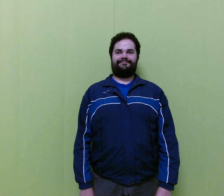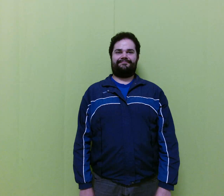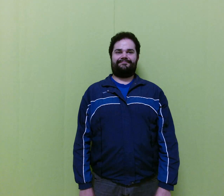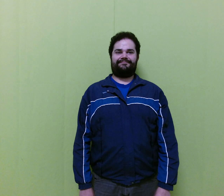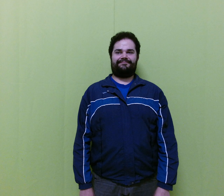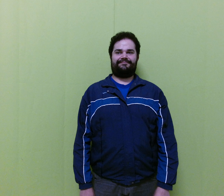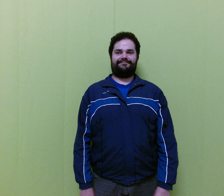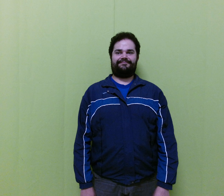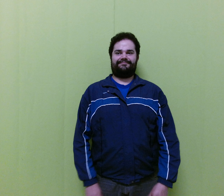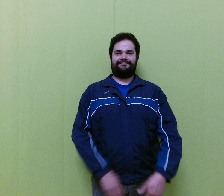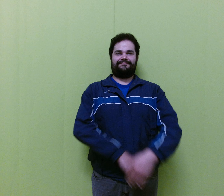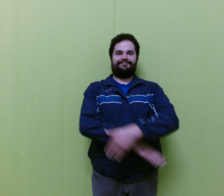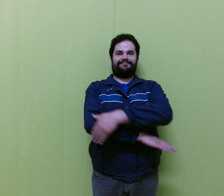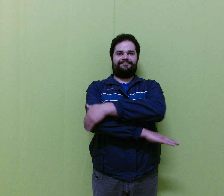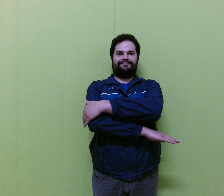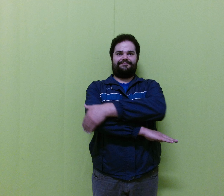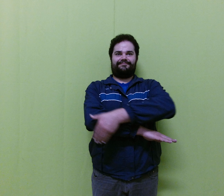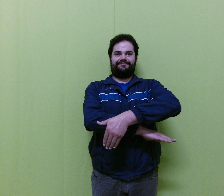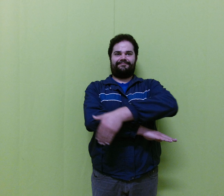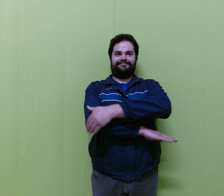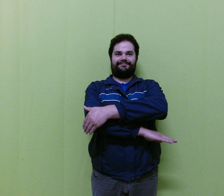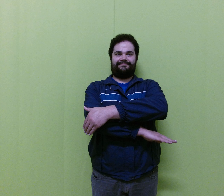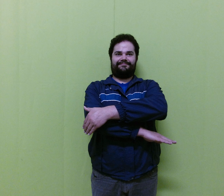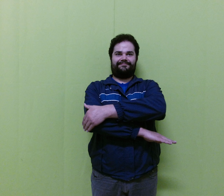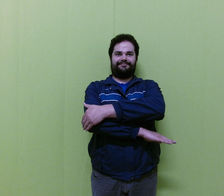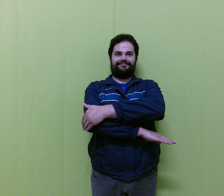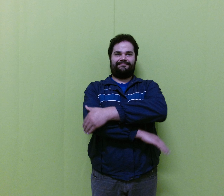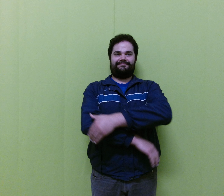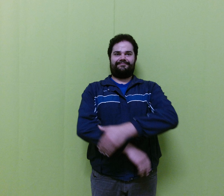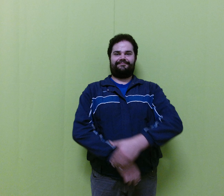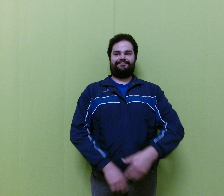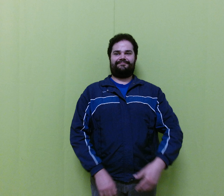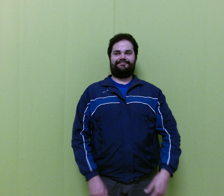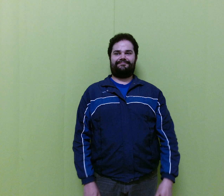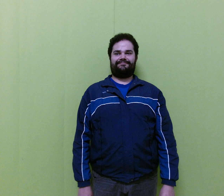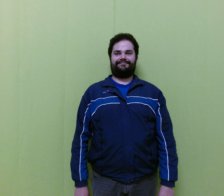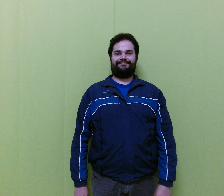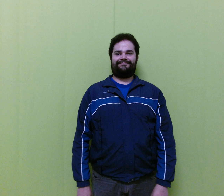esquina